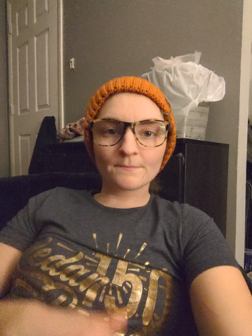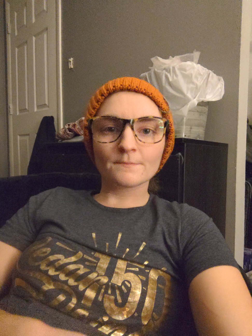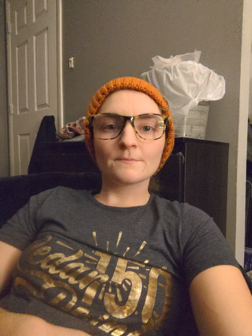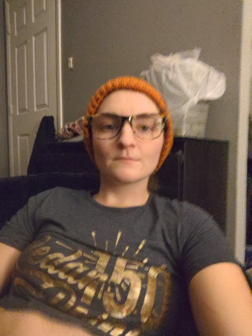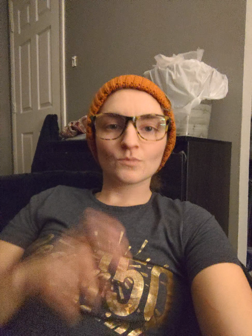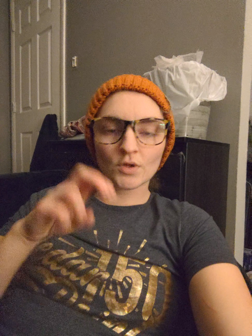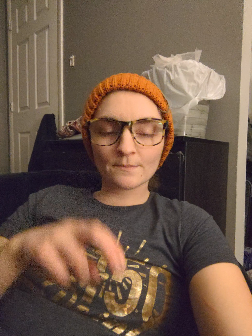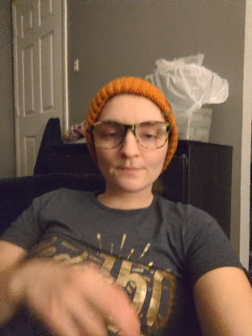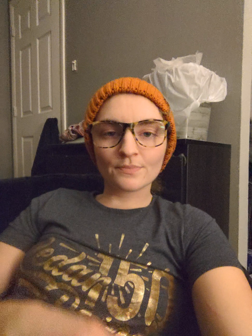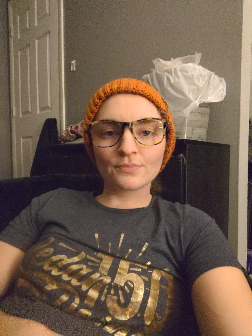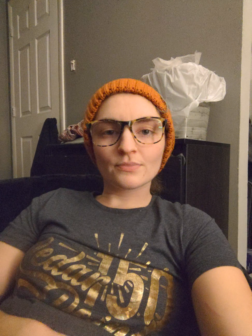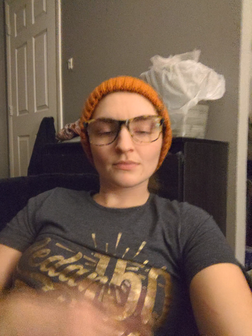chair